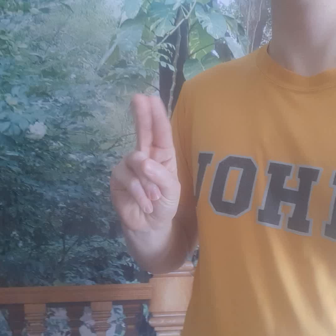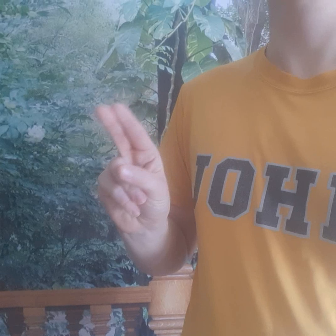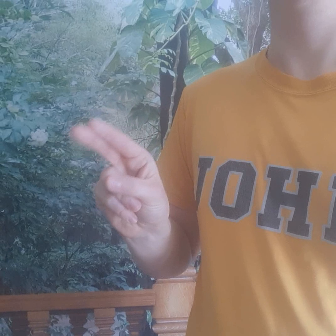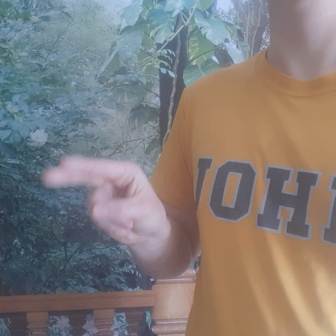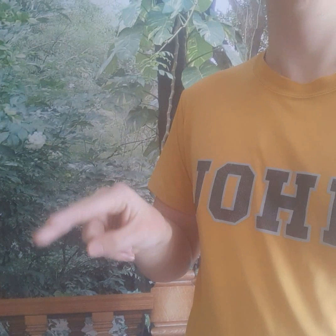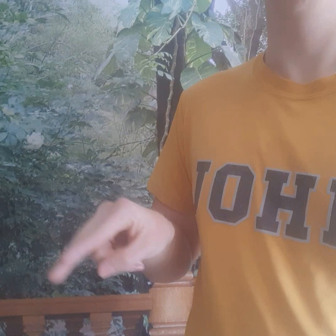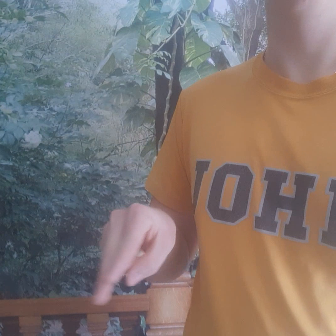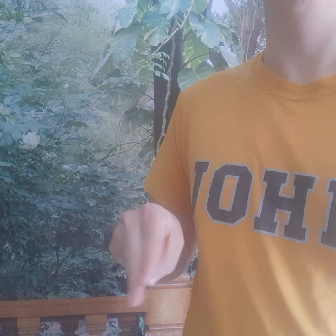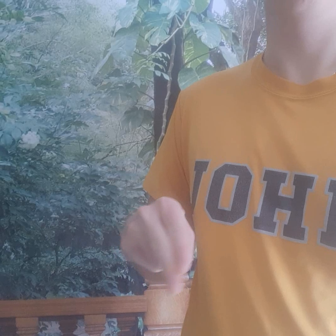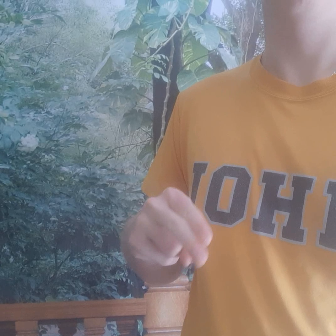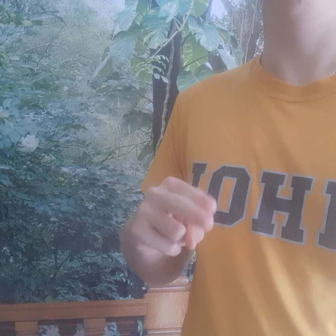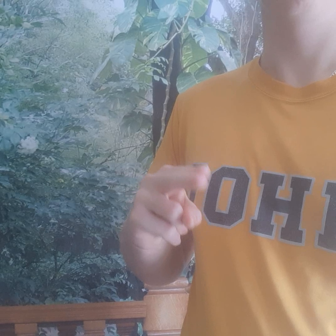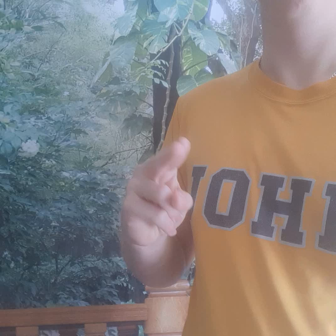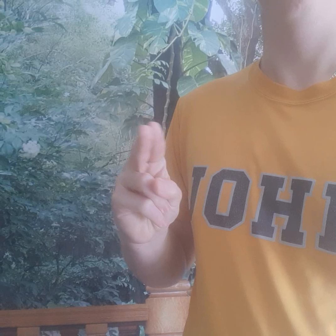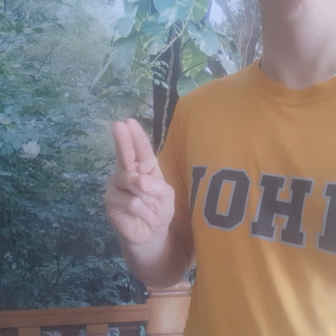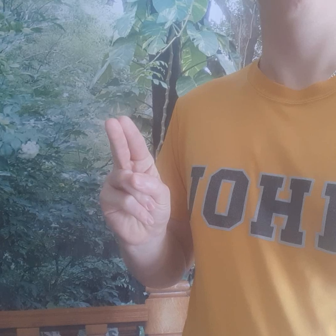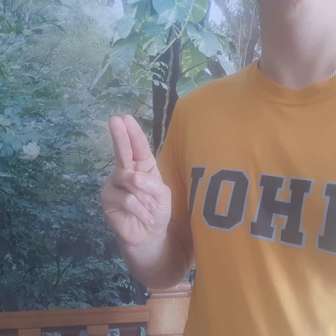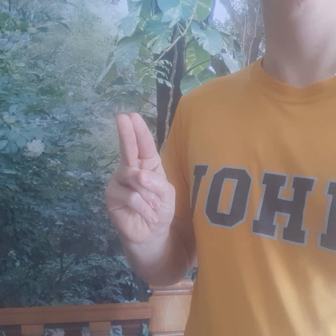Д